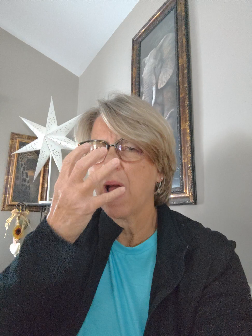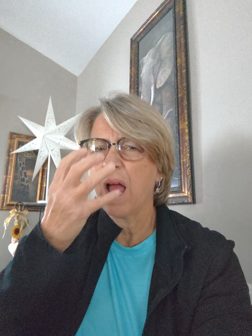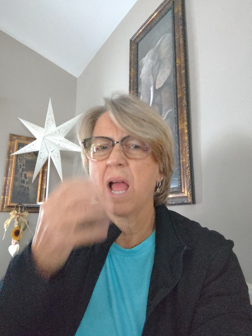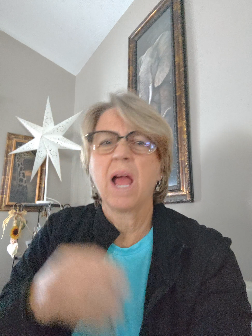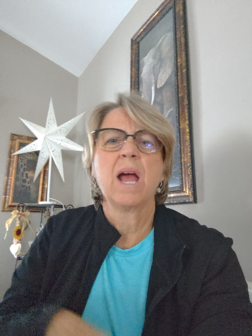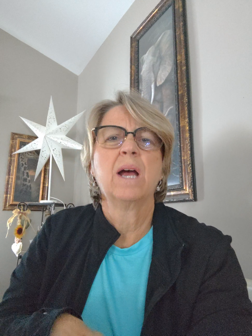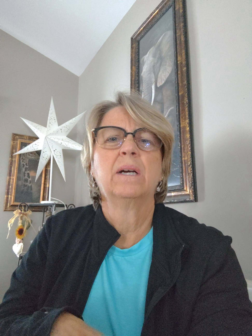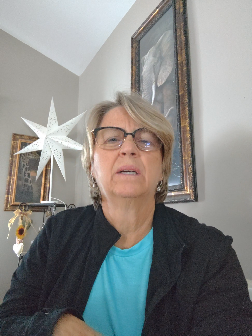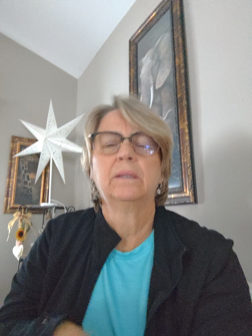mad